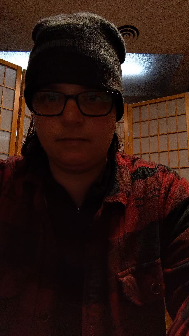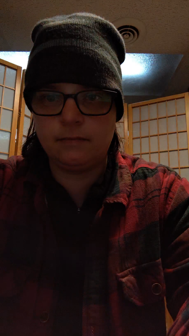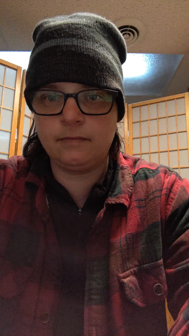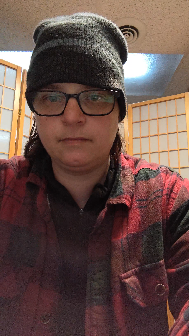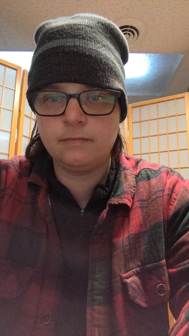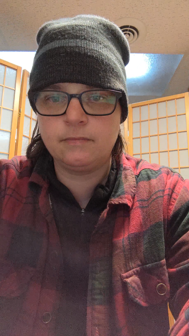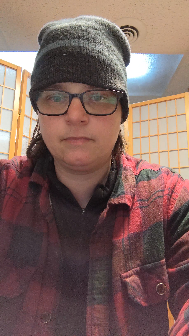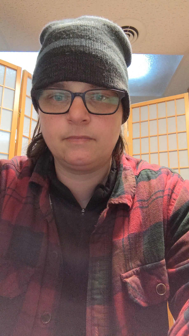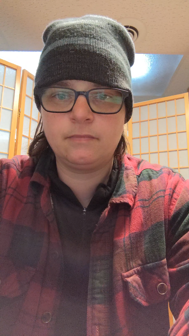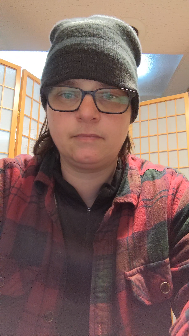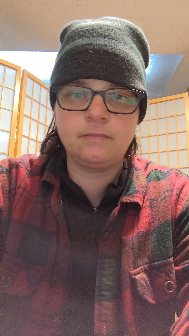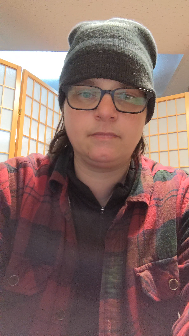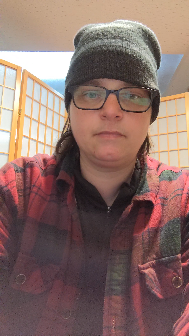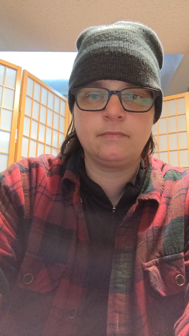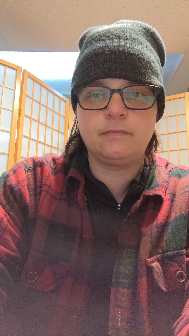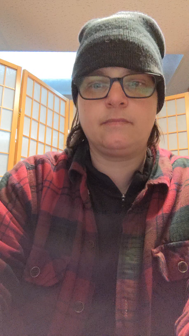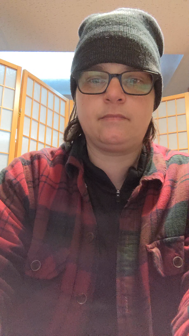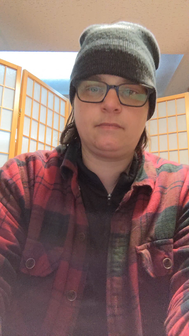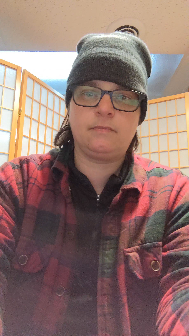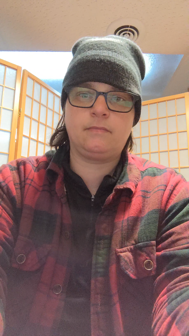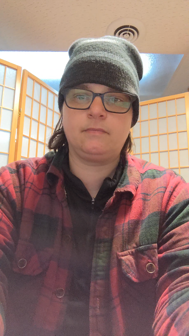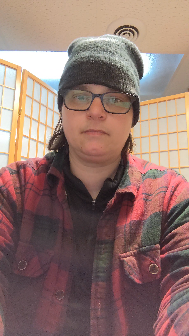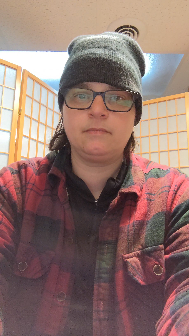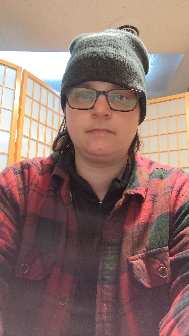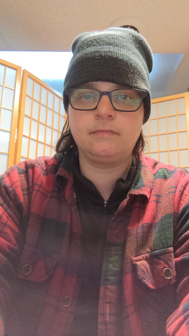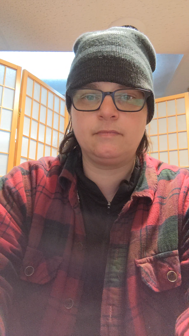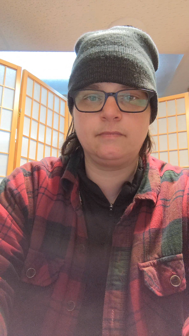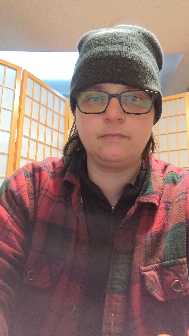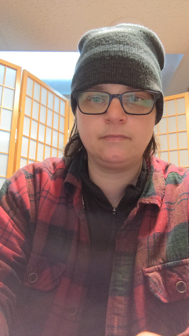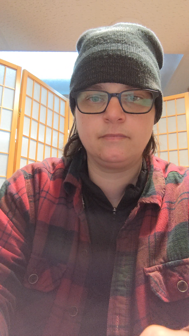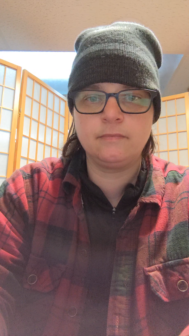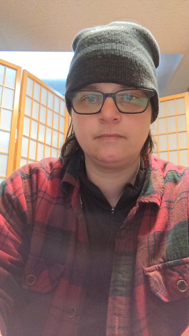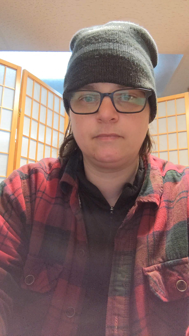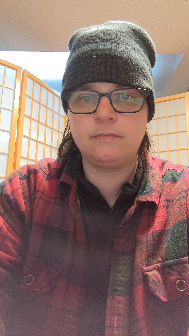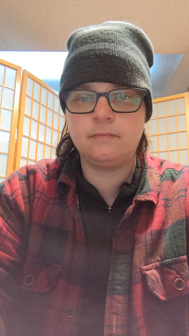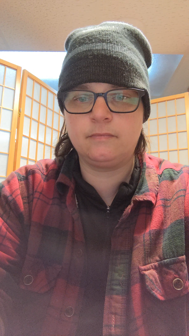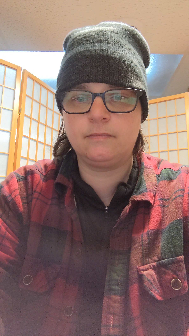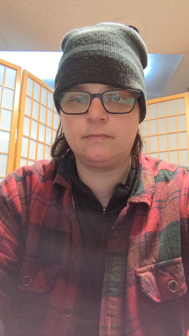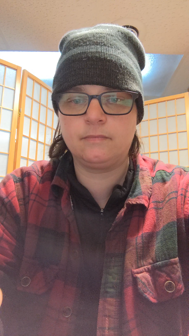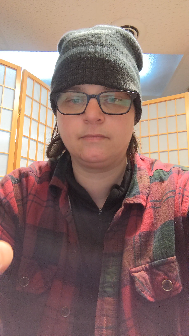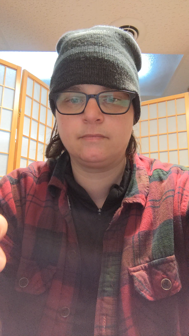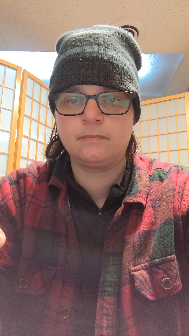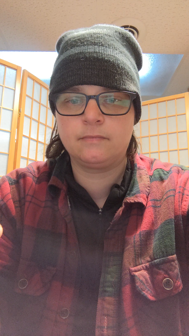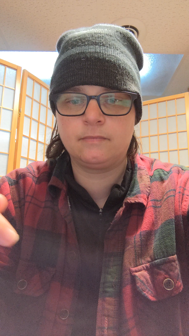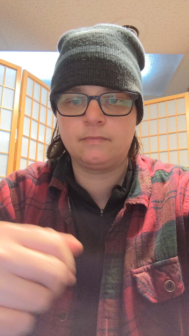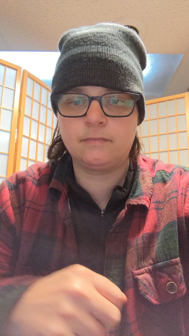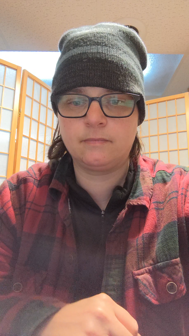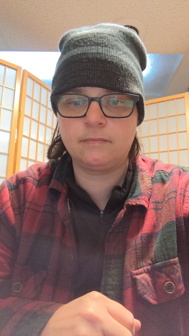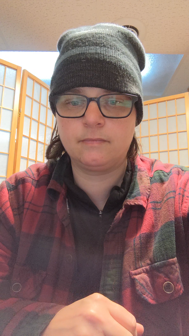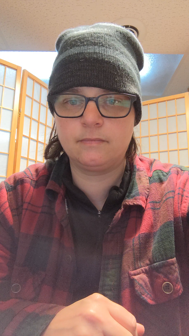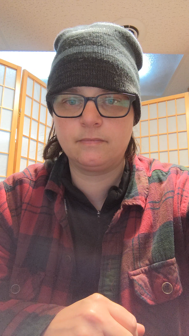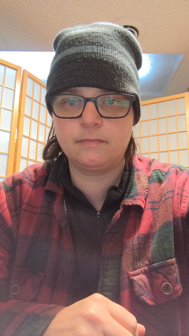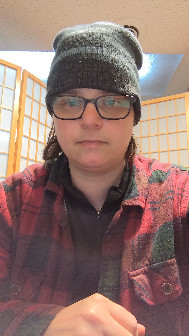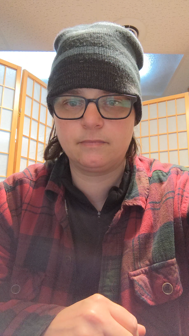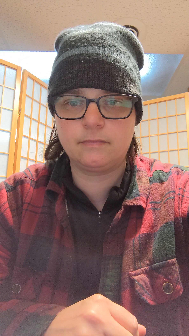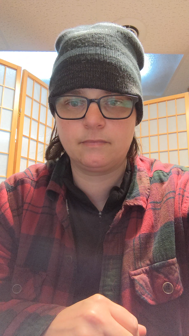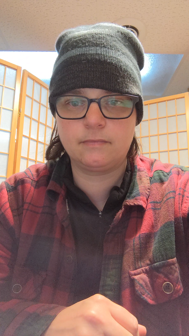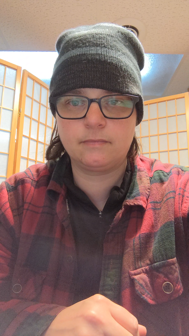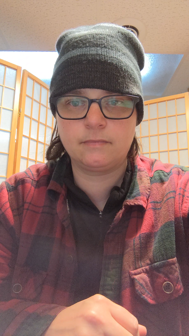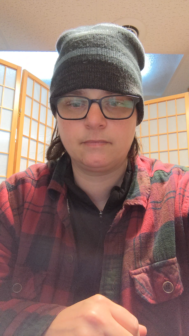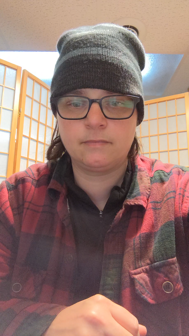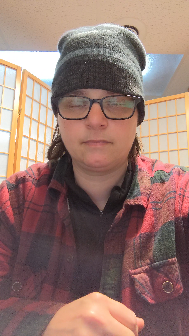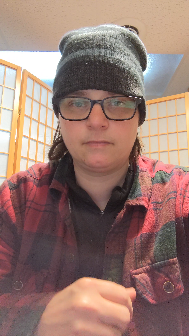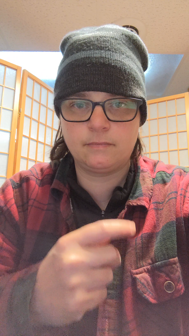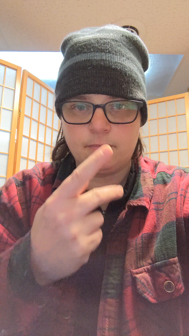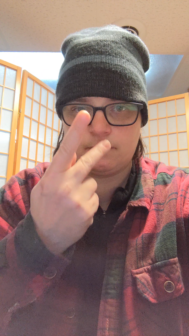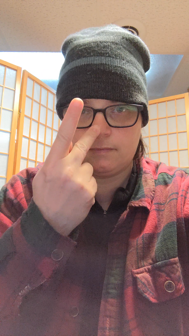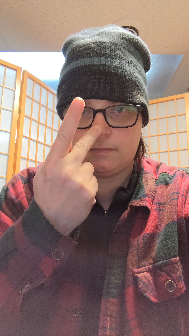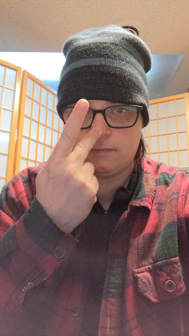penis